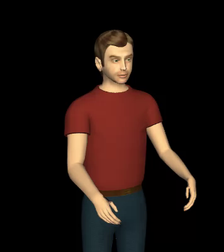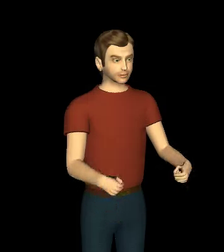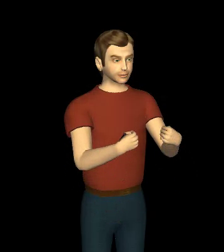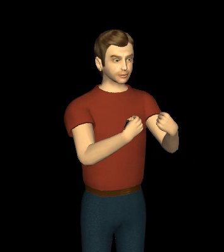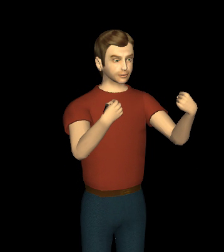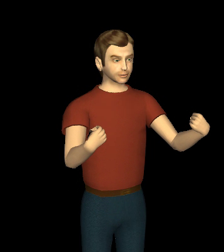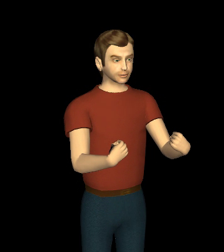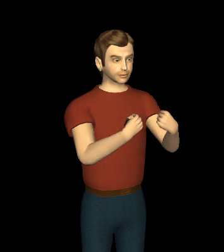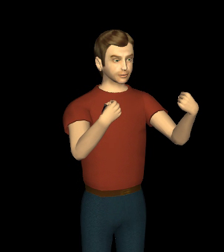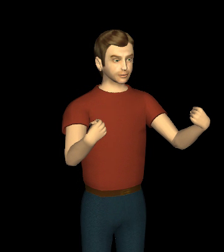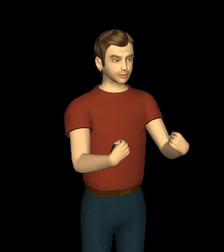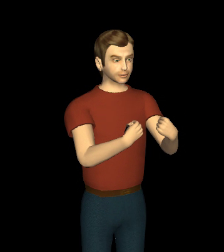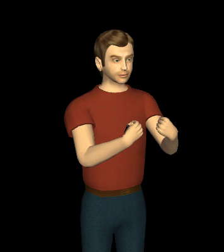إجراء